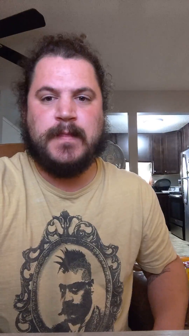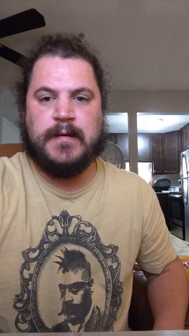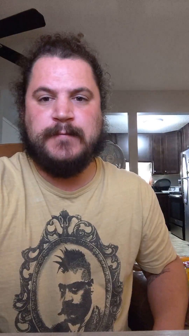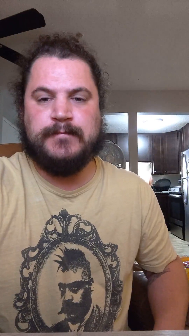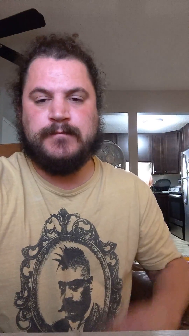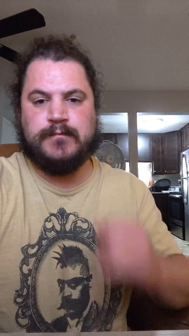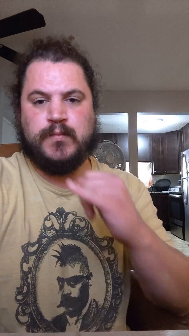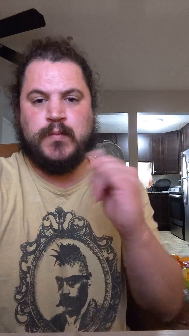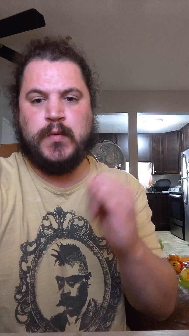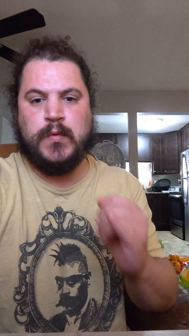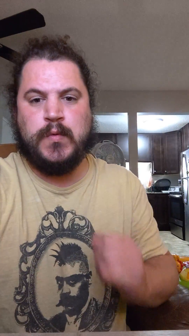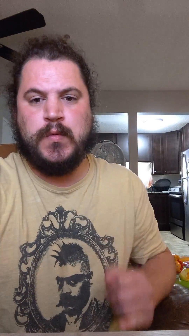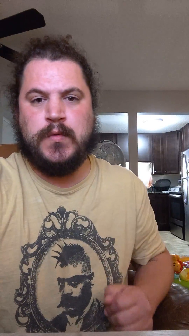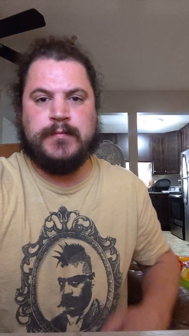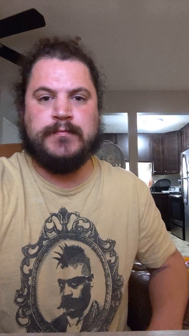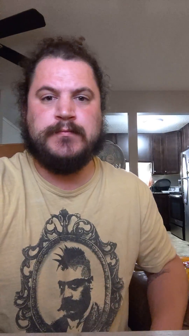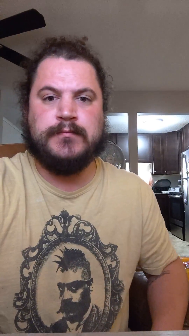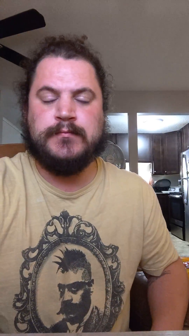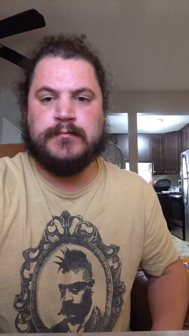draw